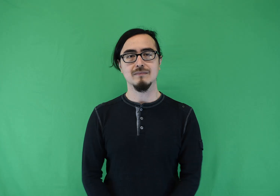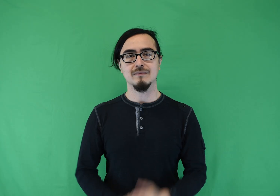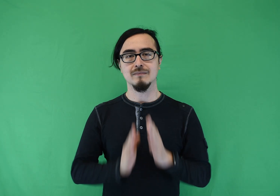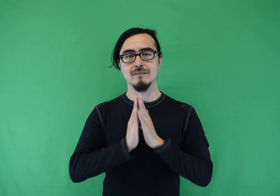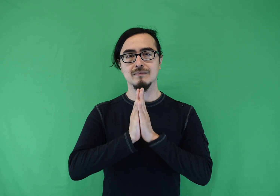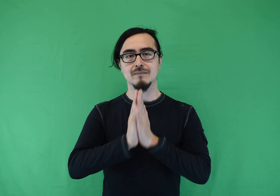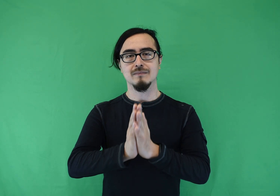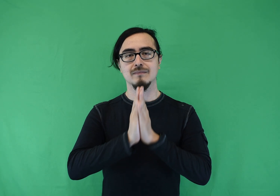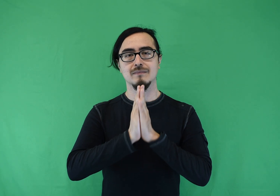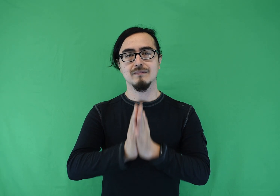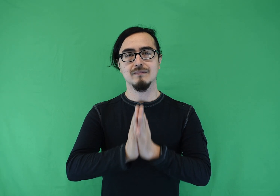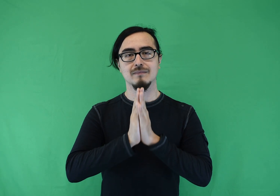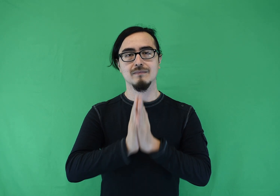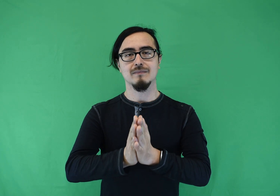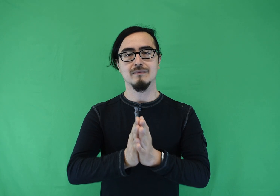por favor